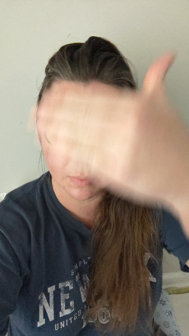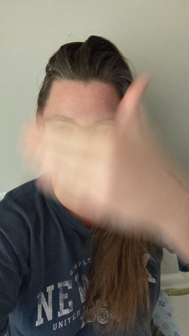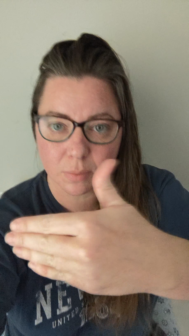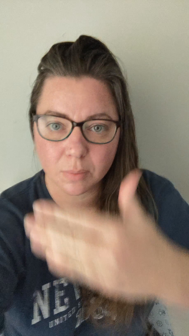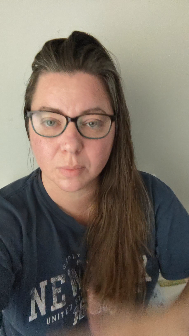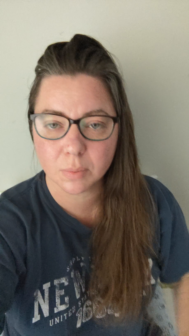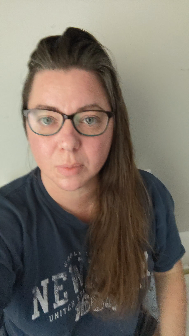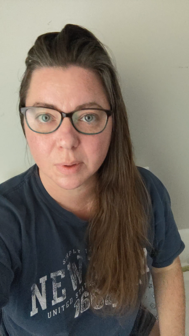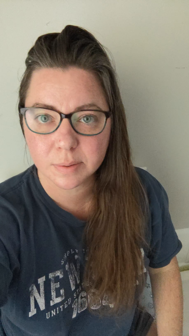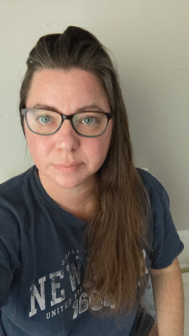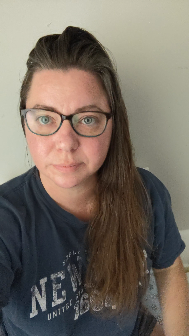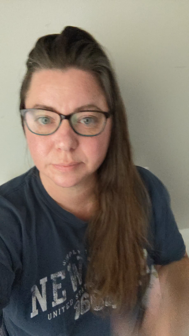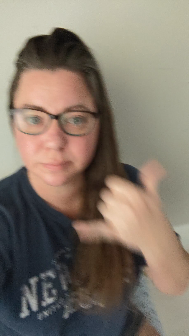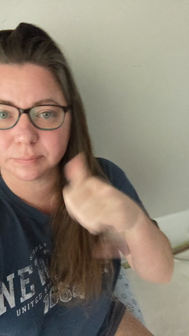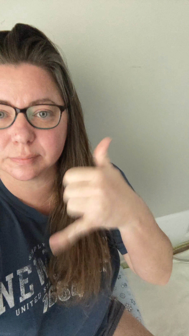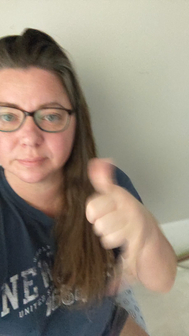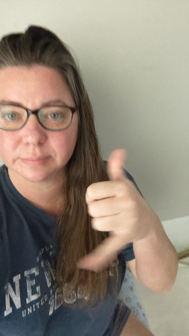play